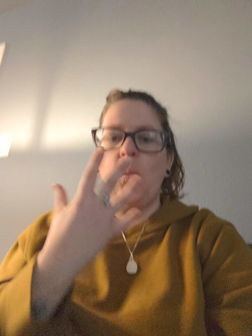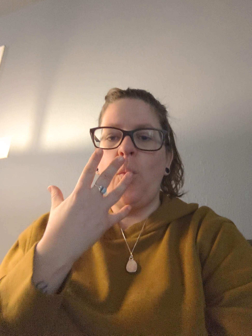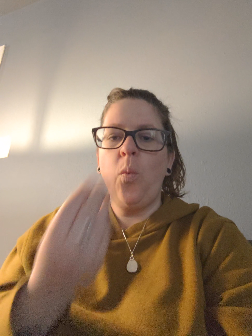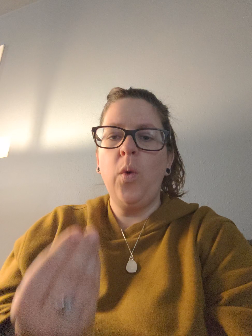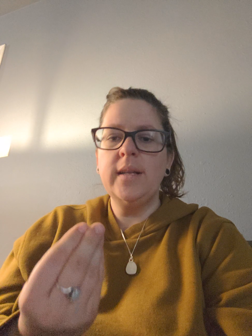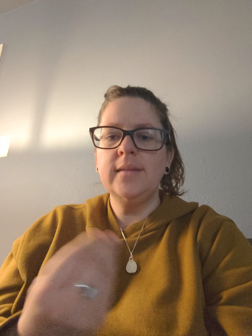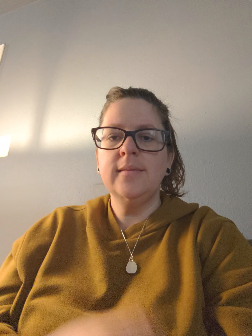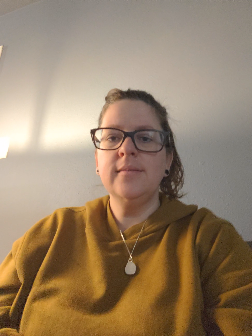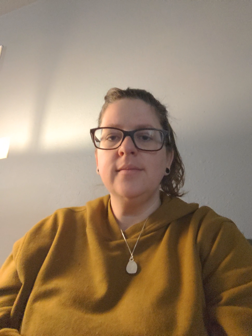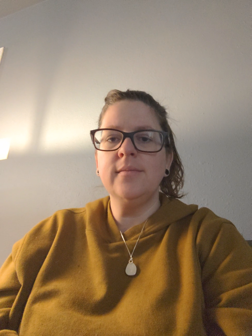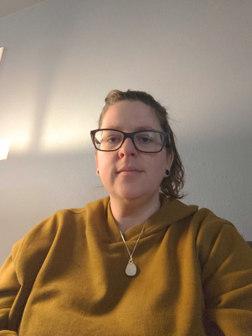wet